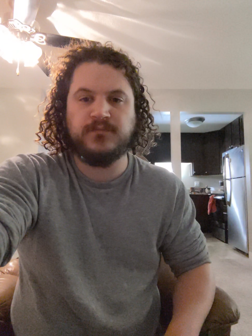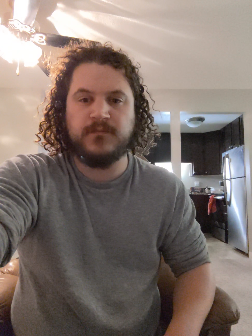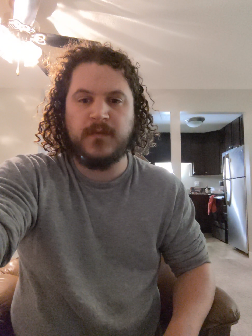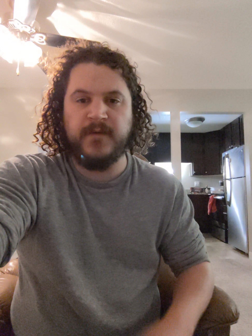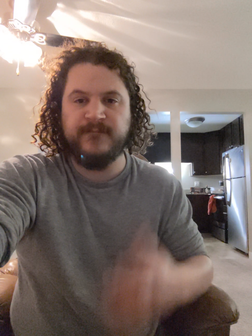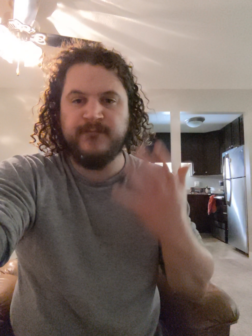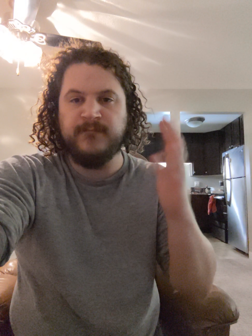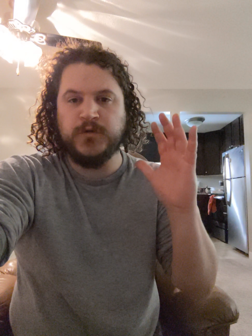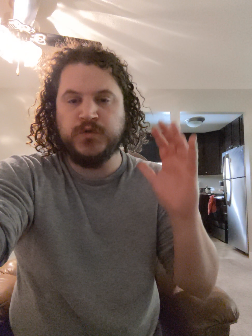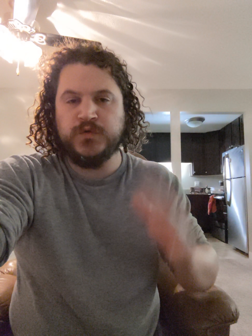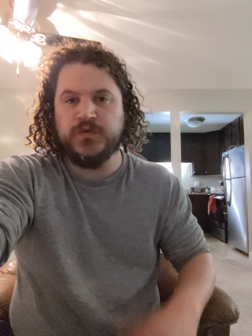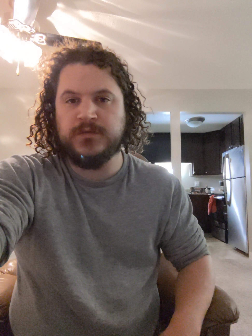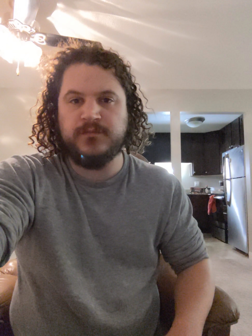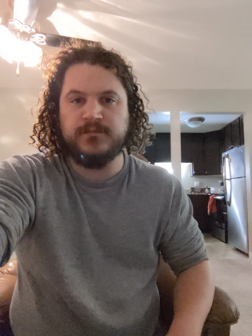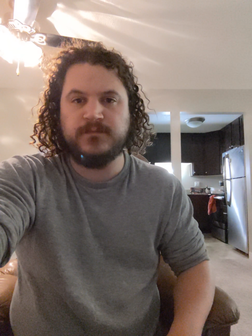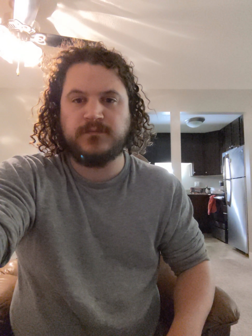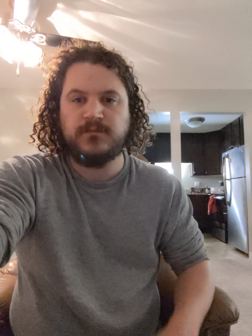finish